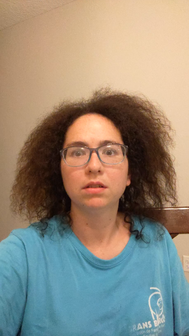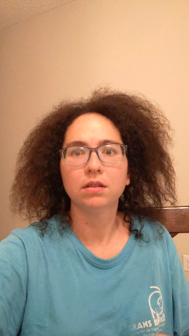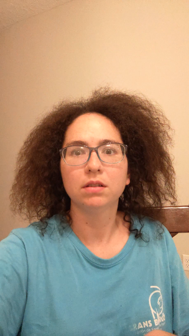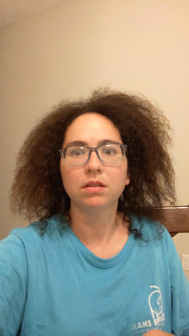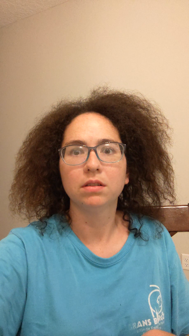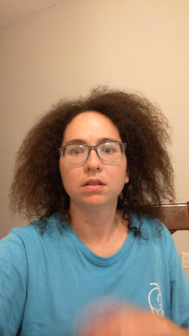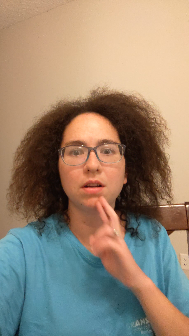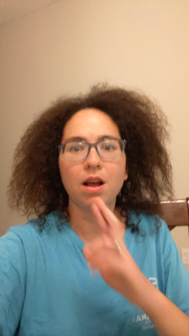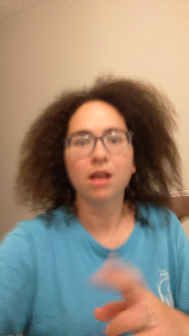are